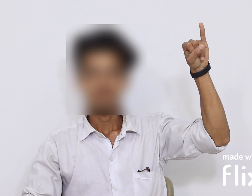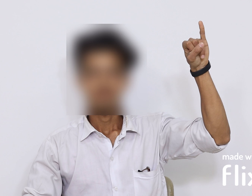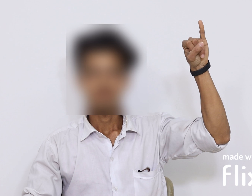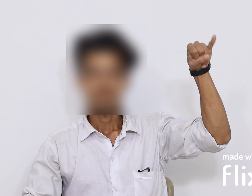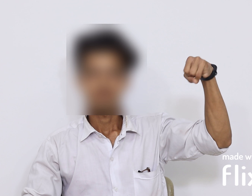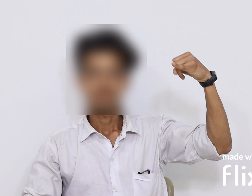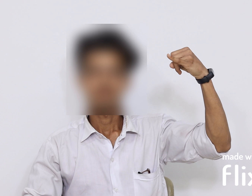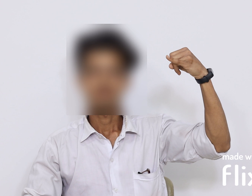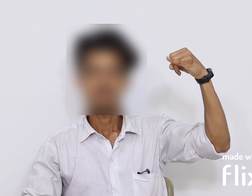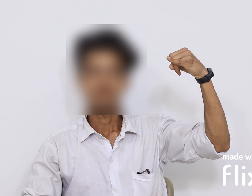ج